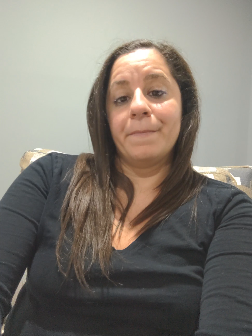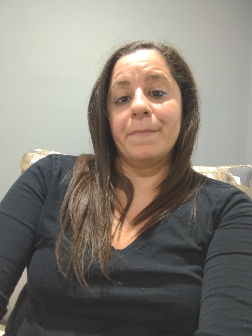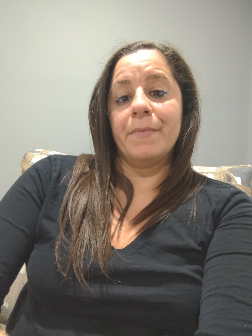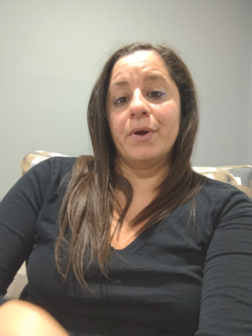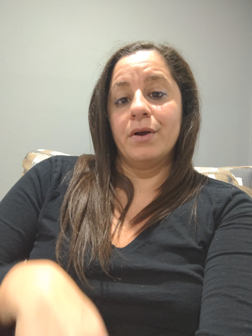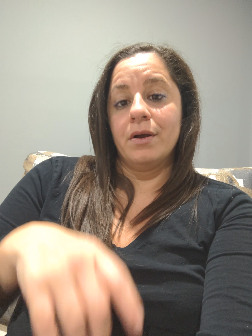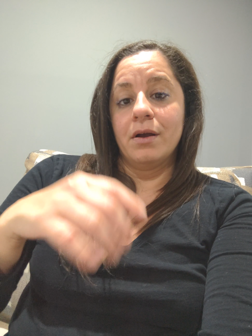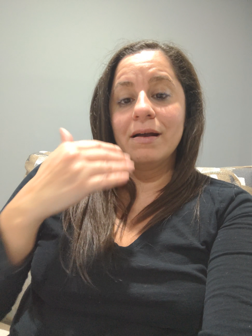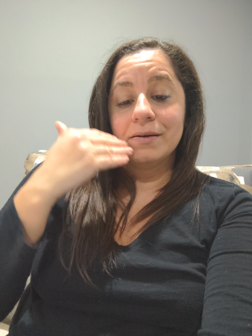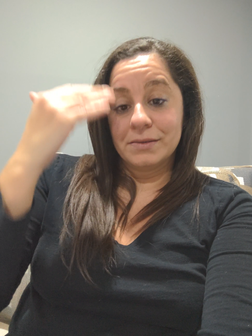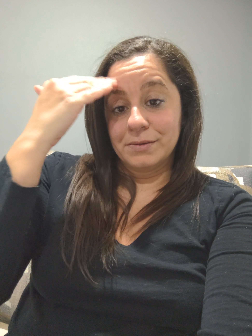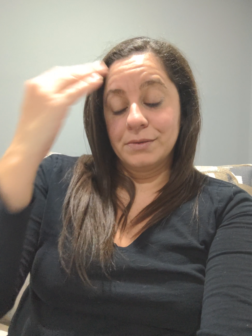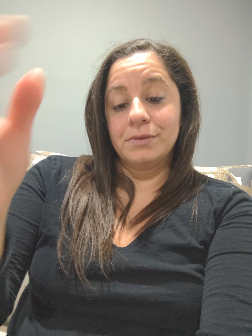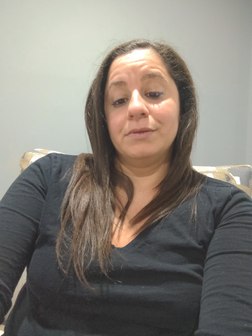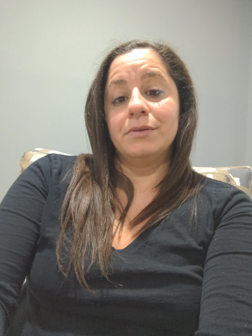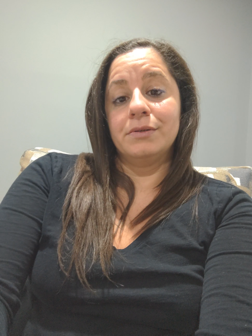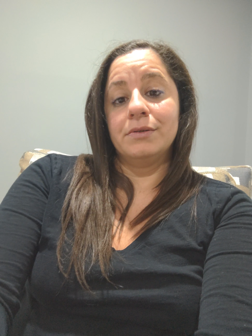head